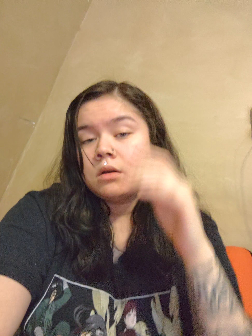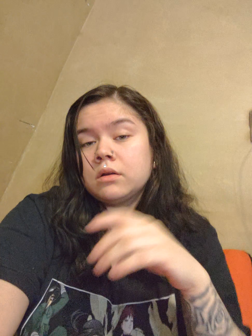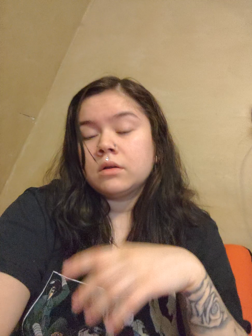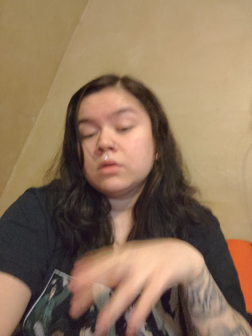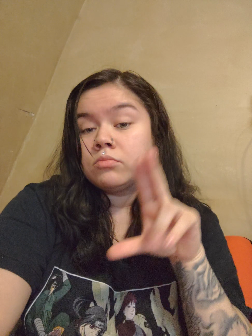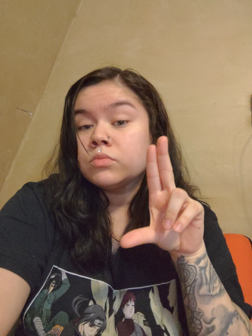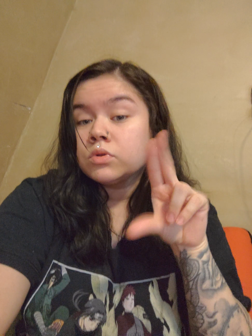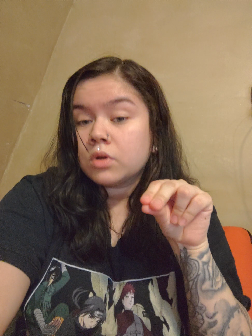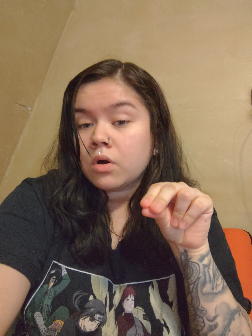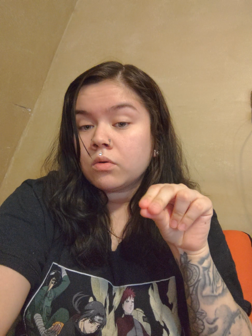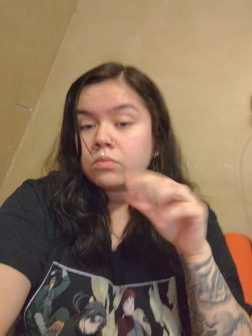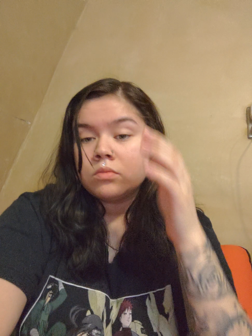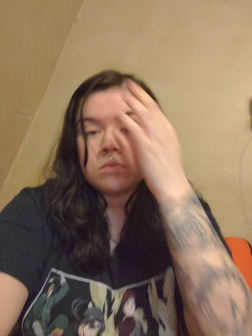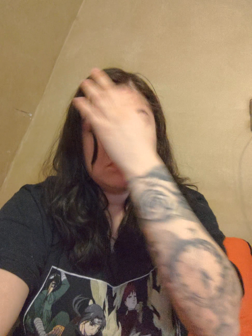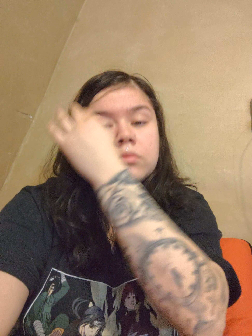no